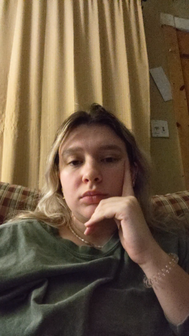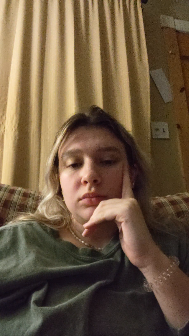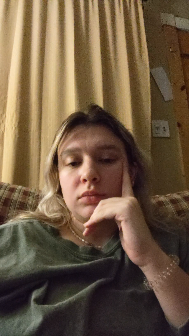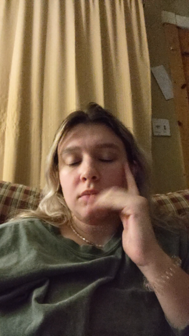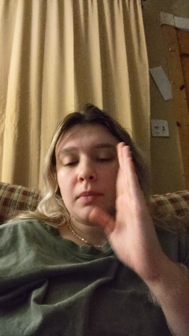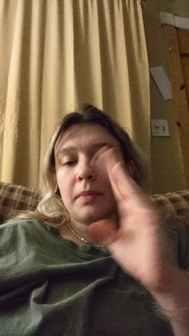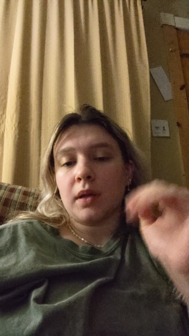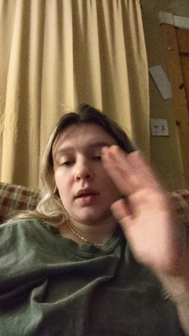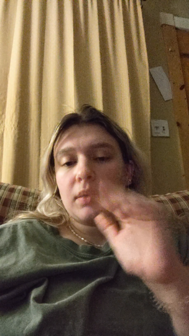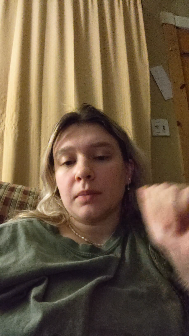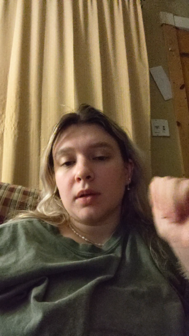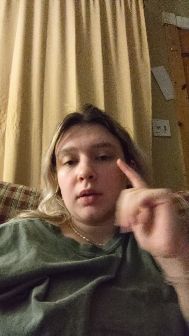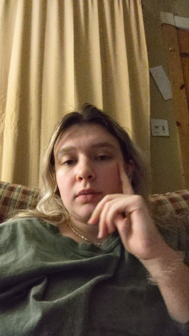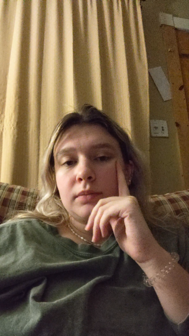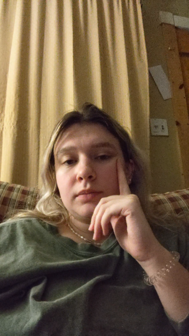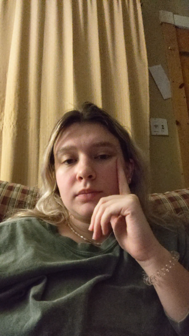baa baa